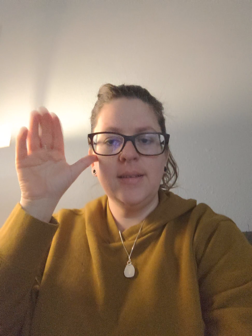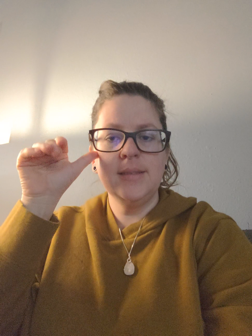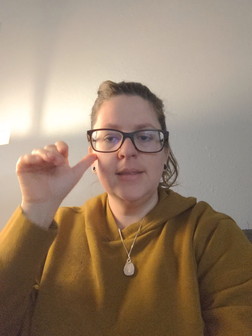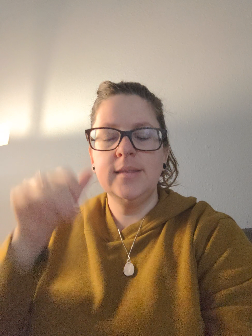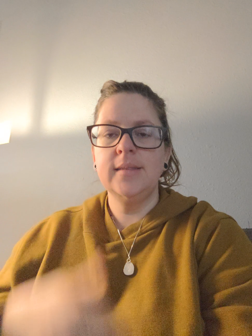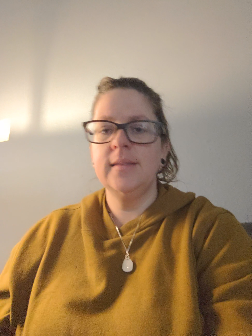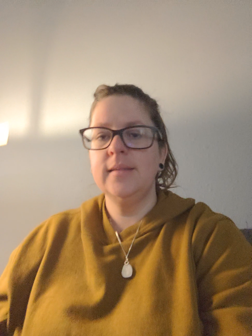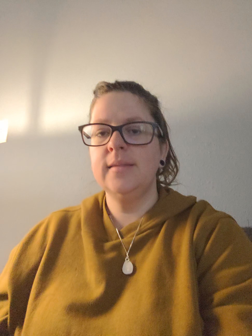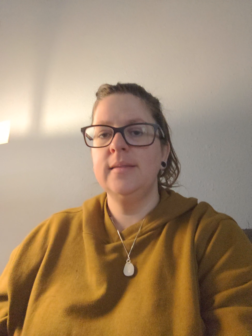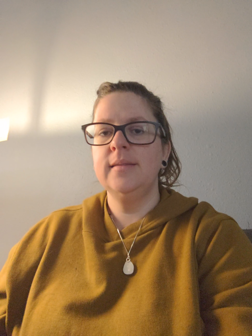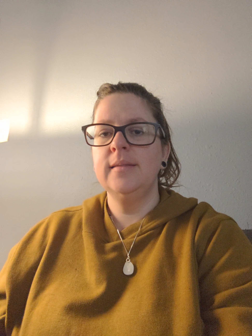donkey